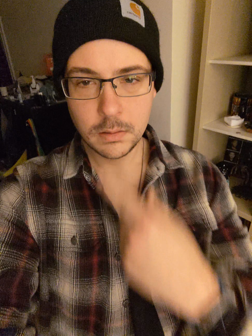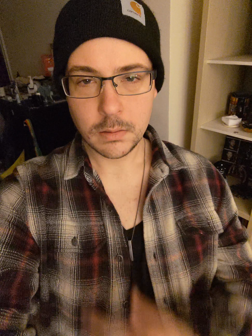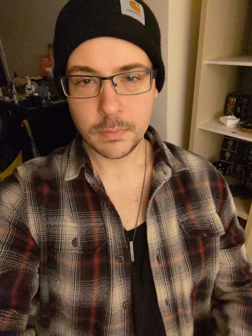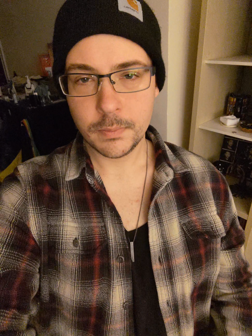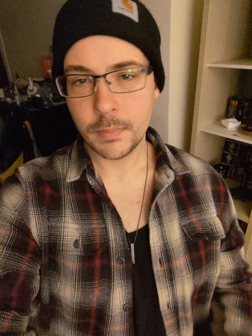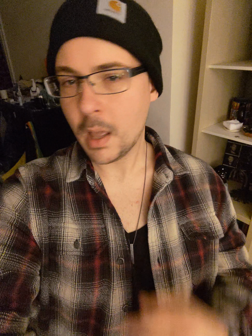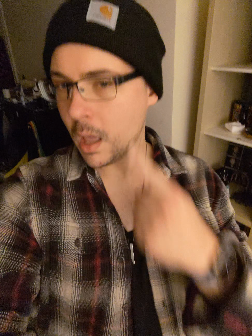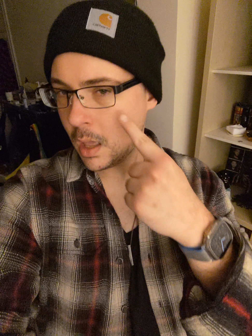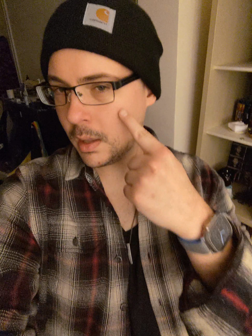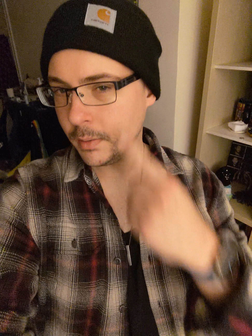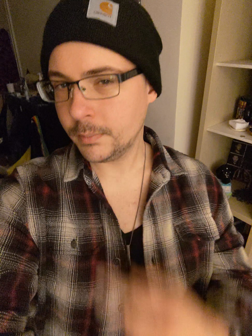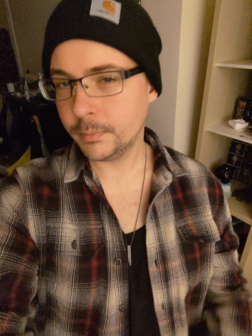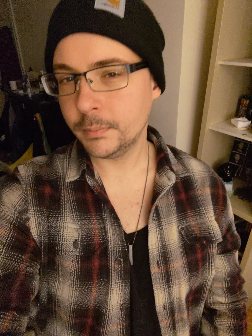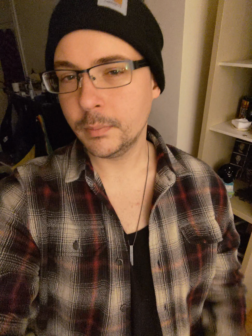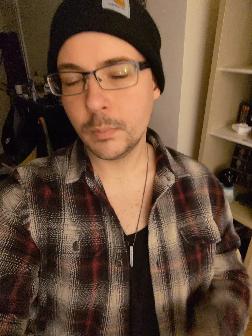eye